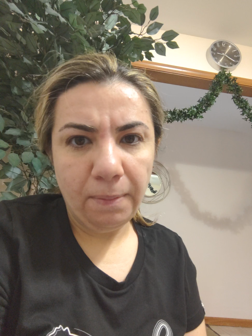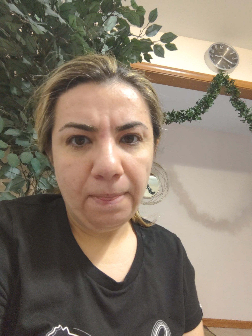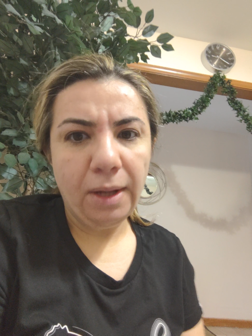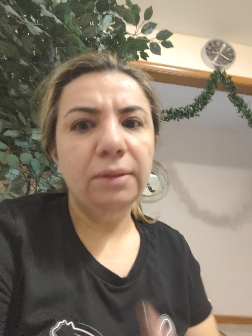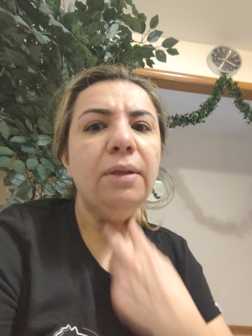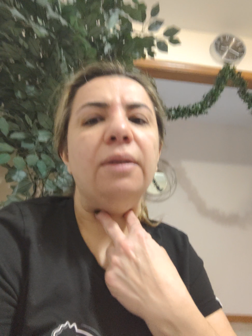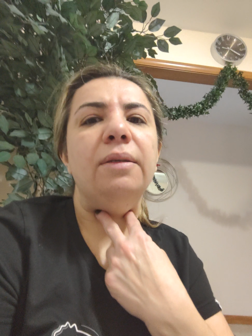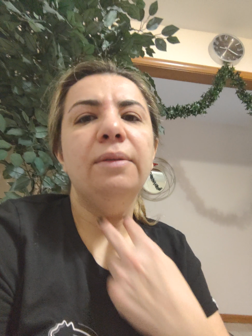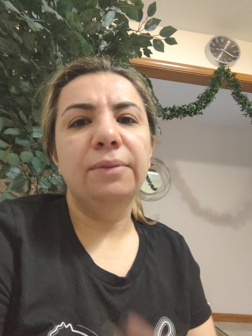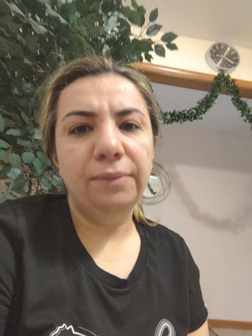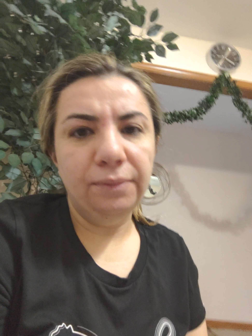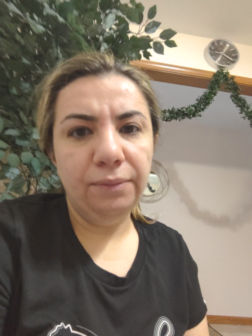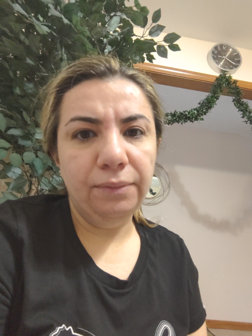stuck